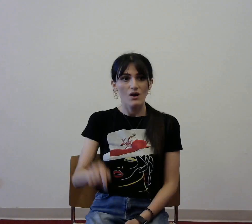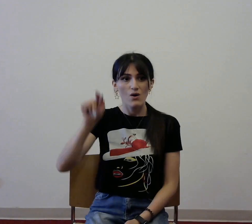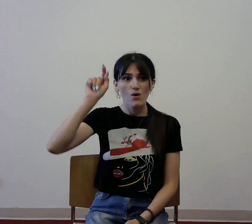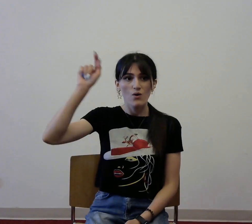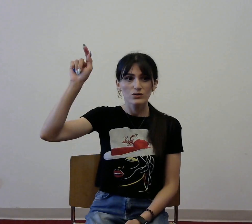onun